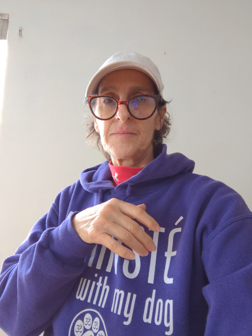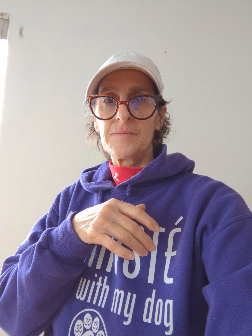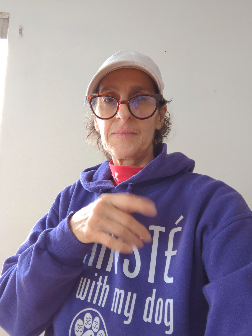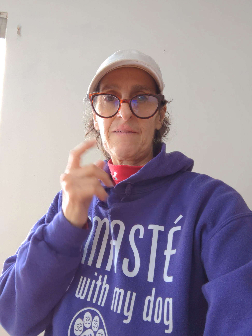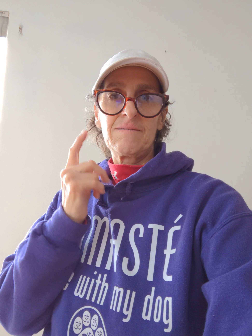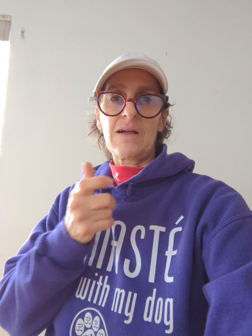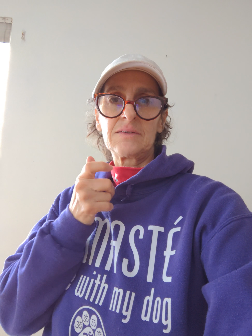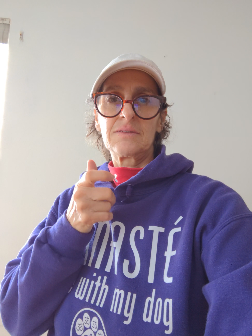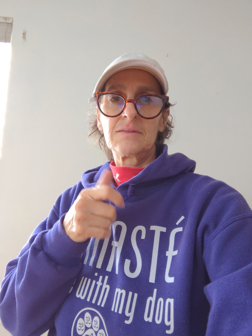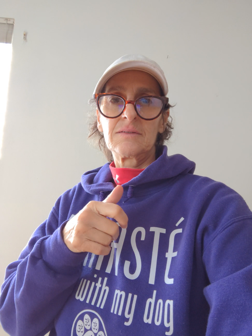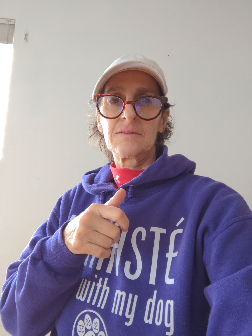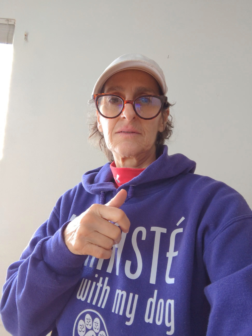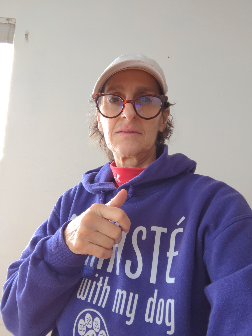fast